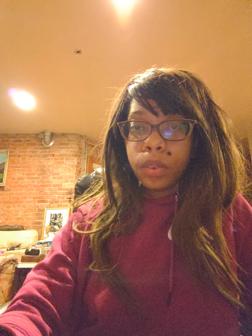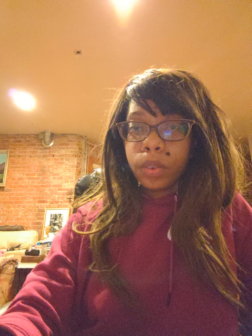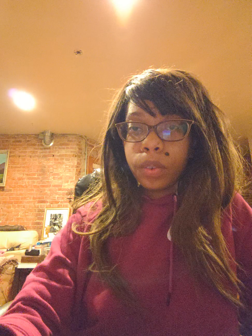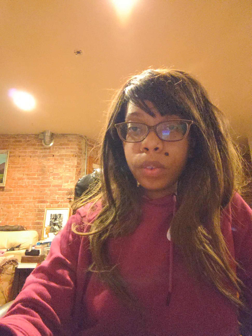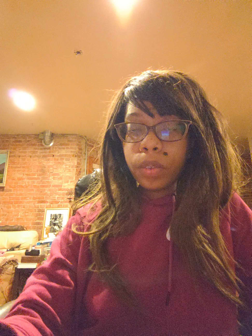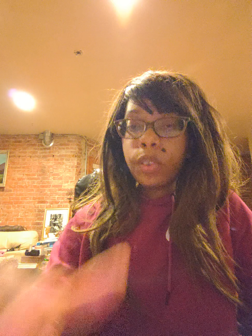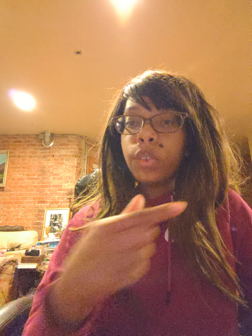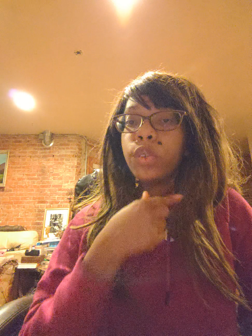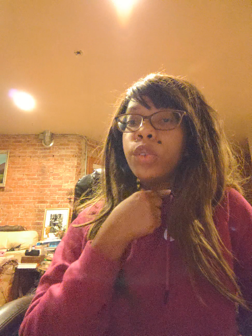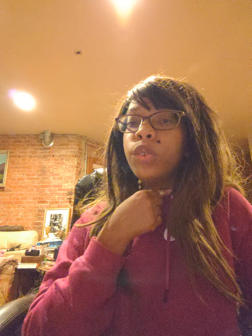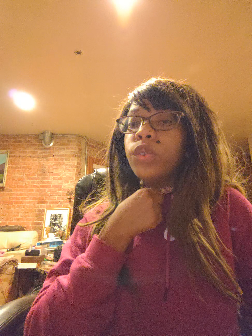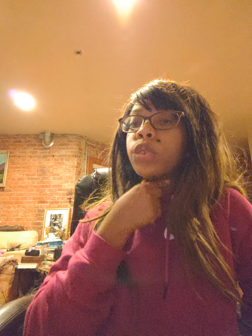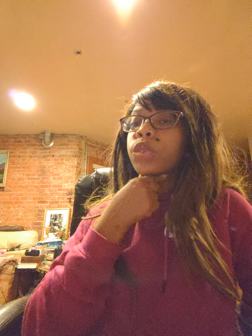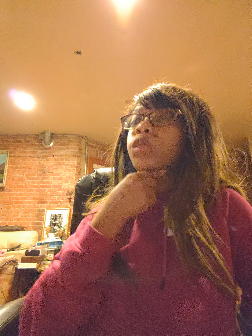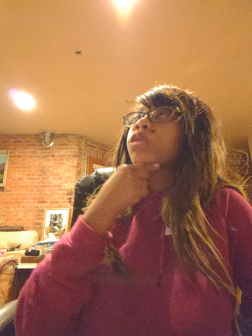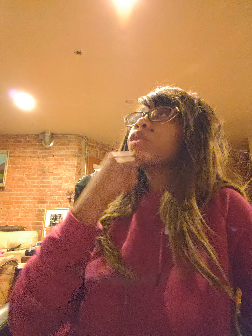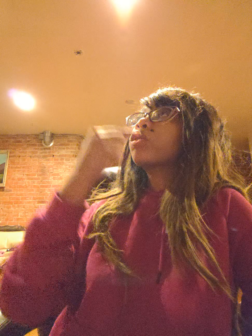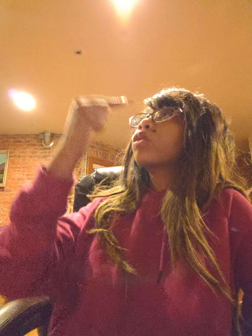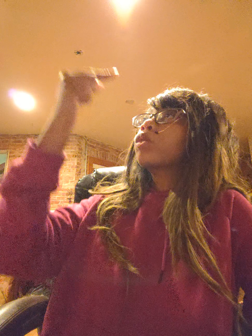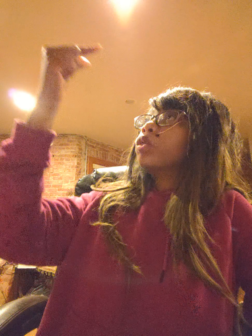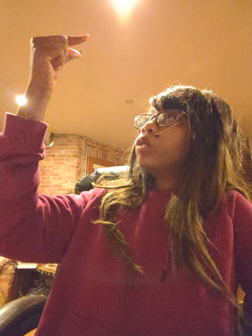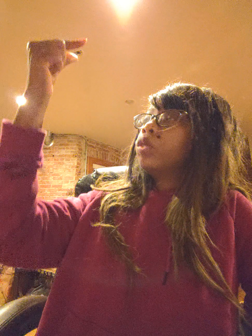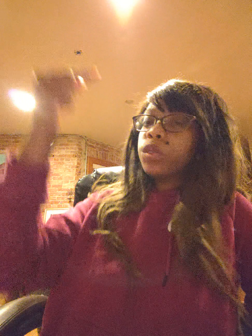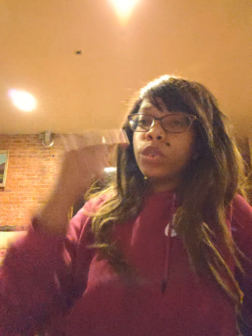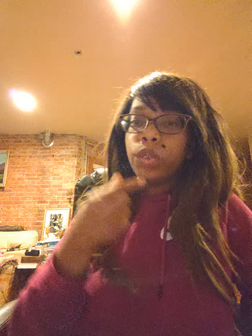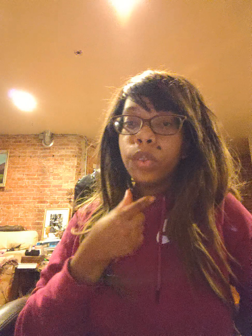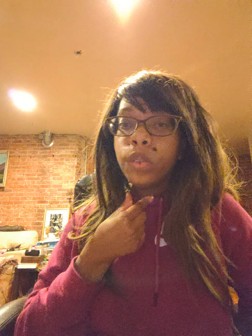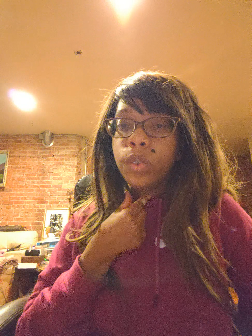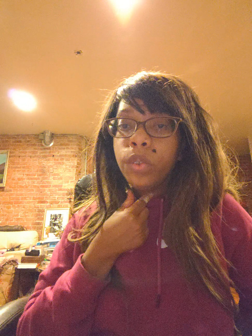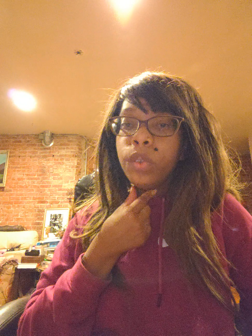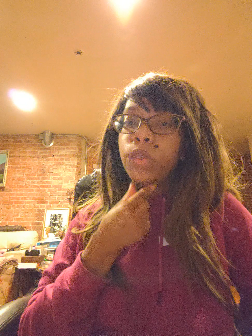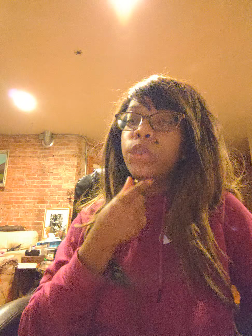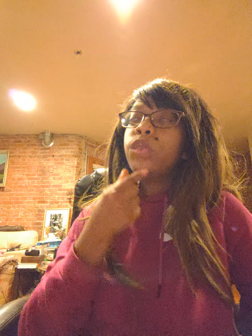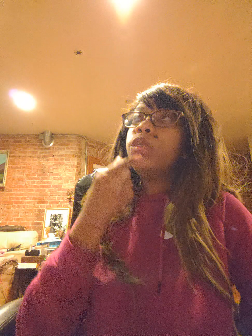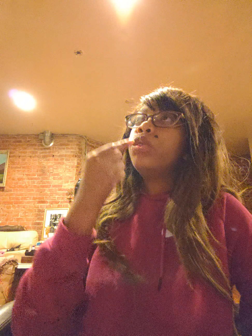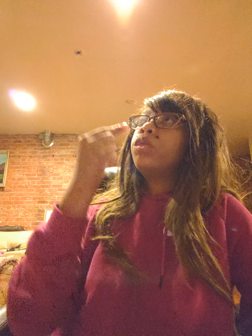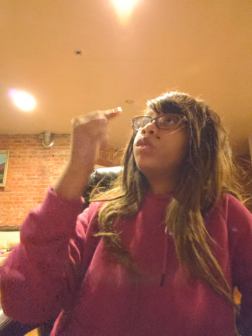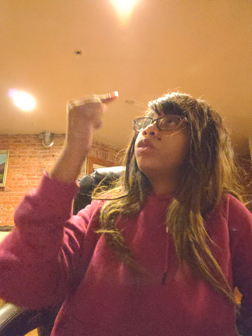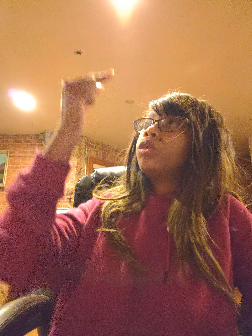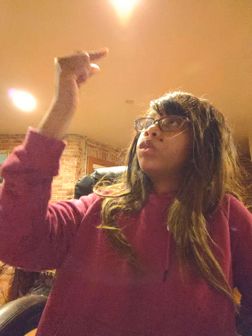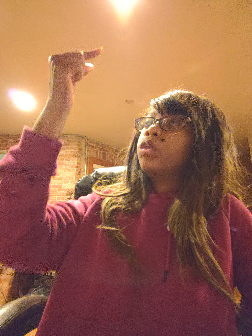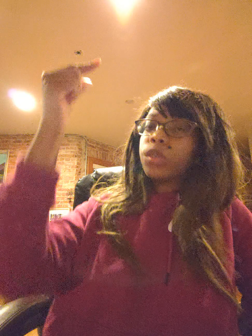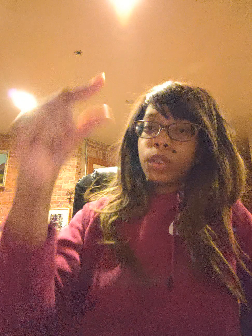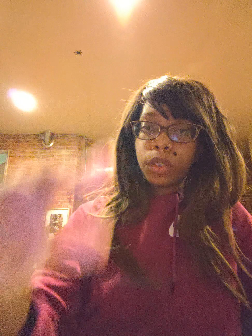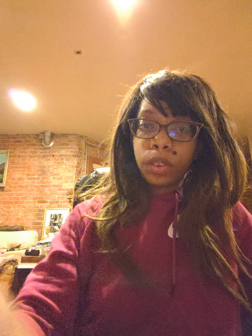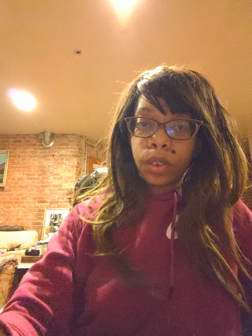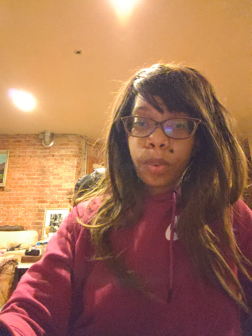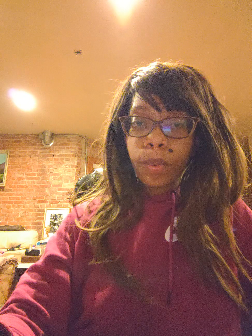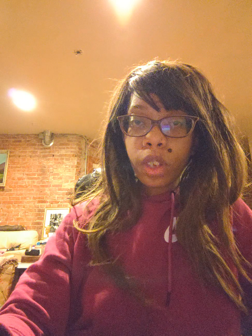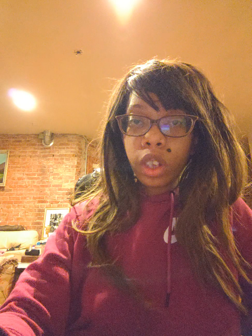giraffe